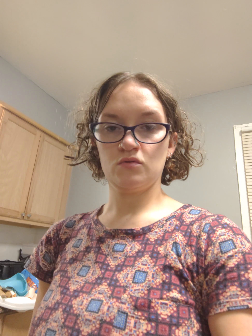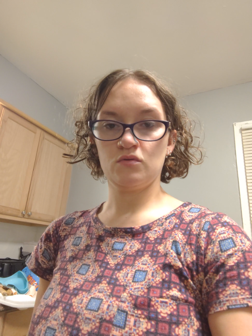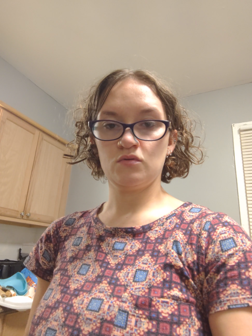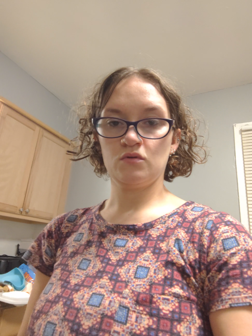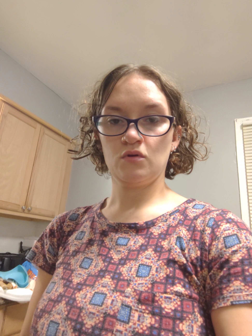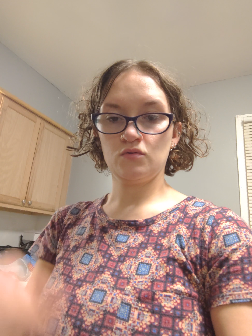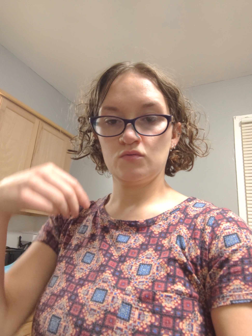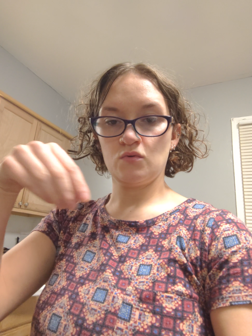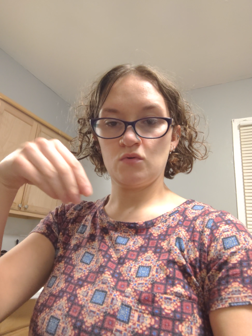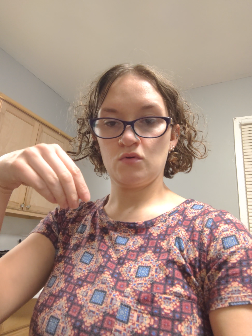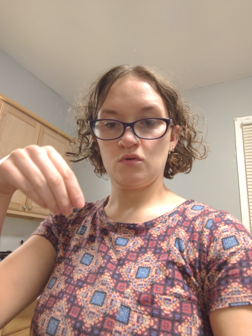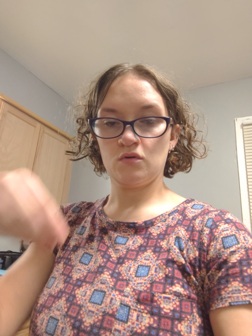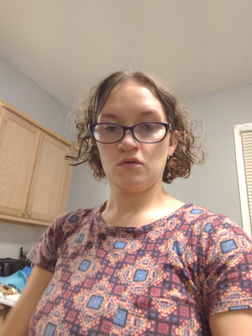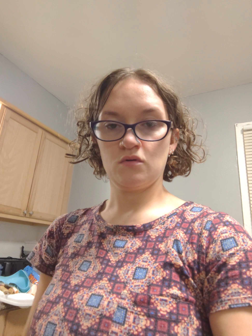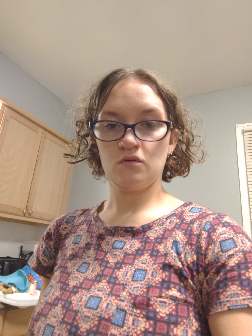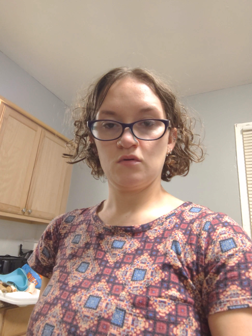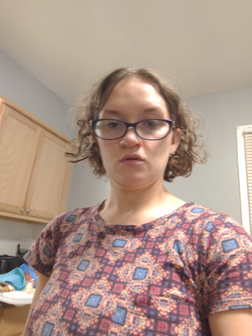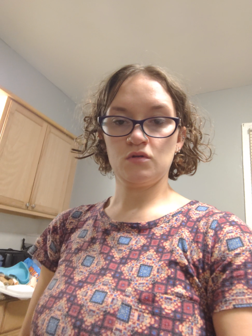store